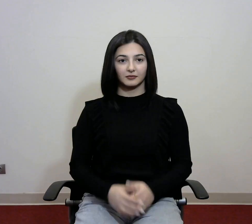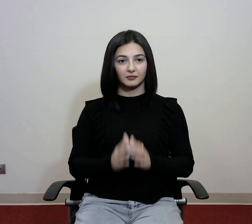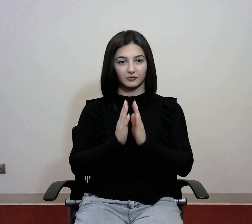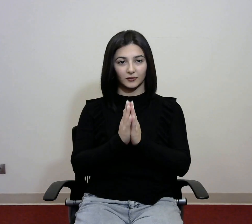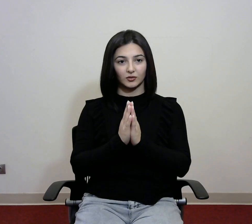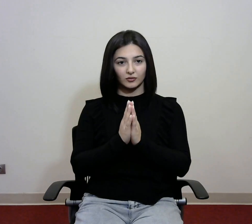xahiş